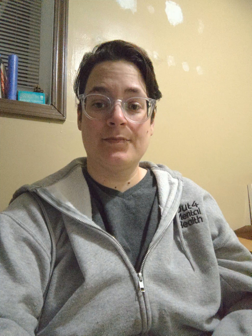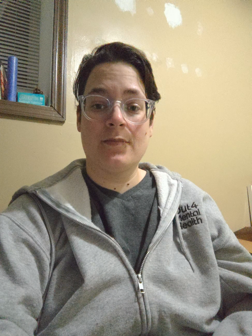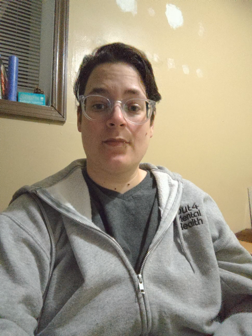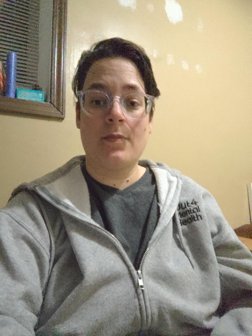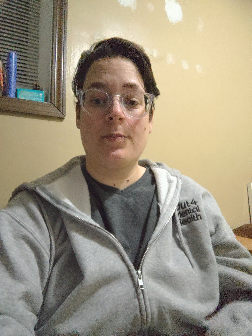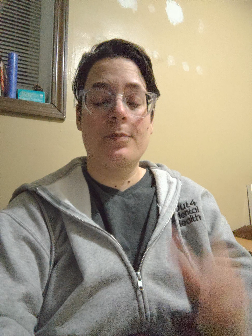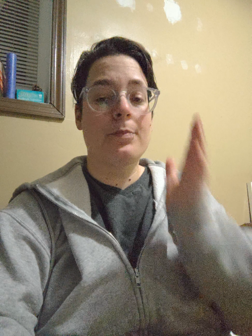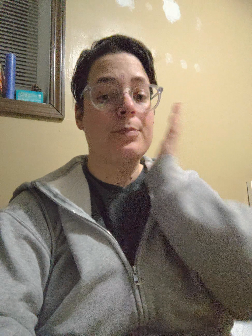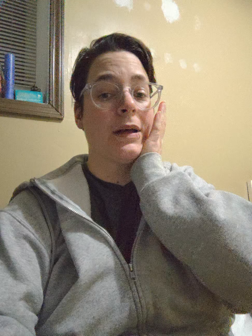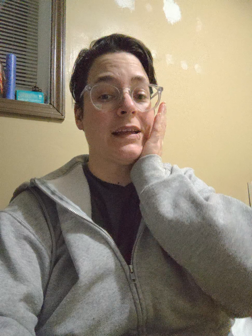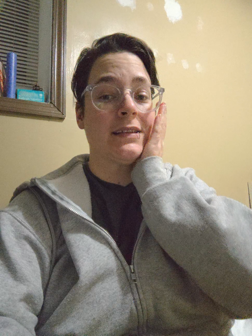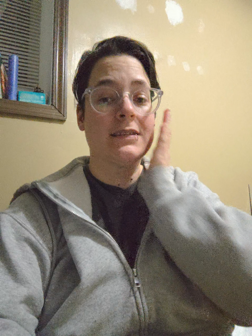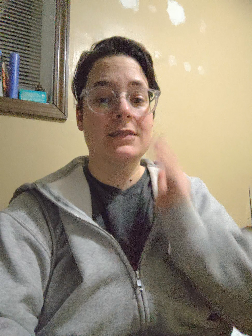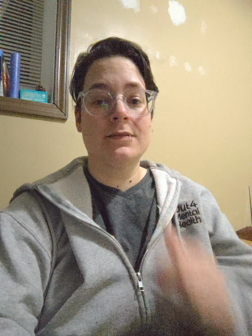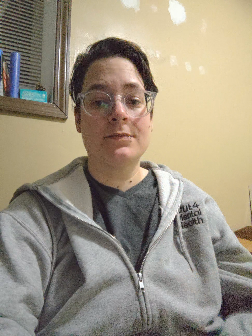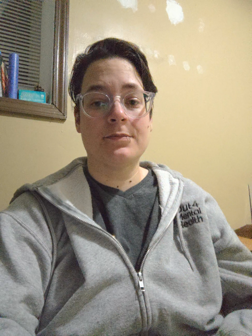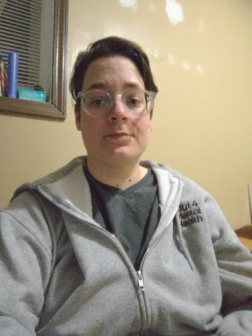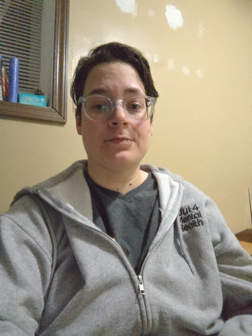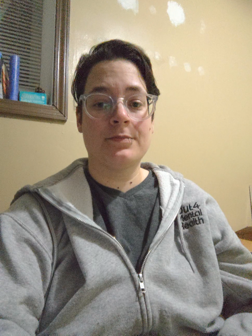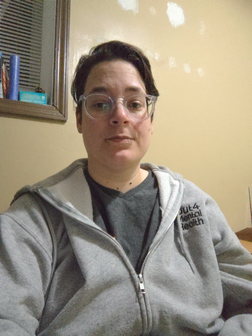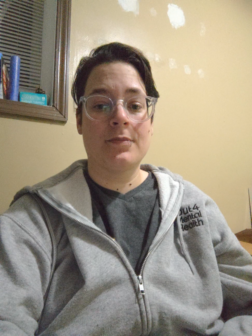bed